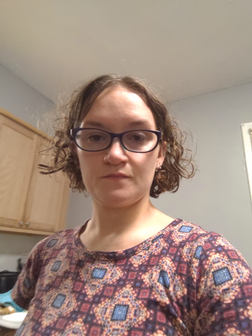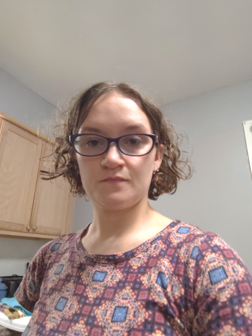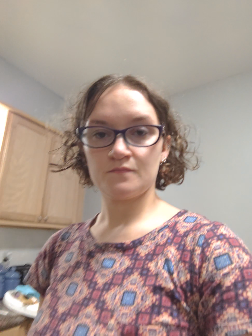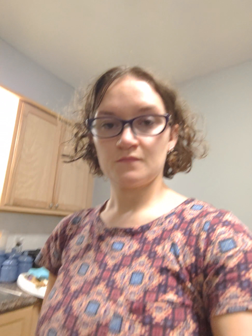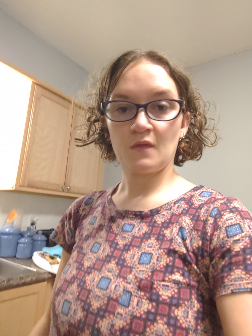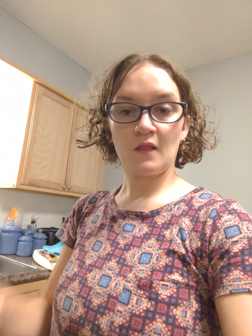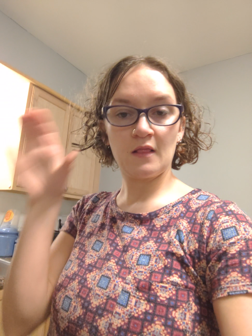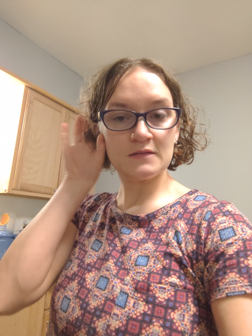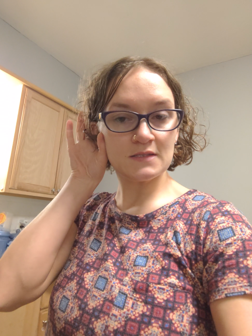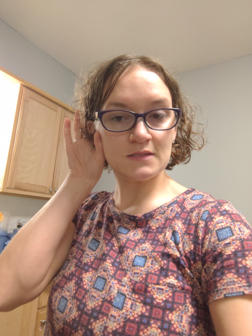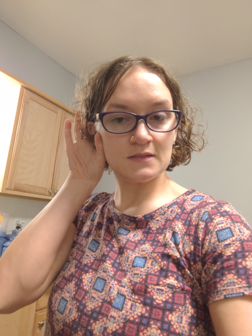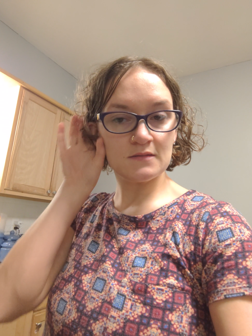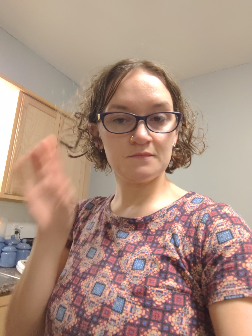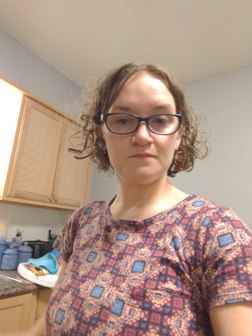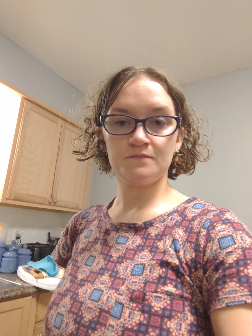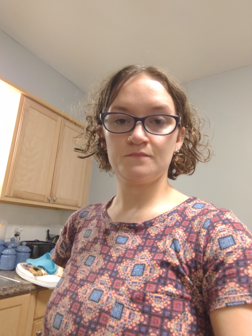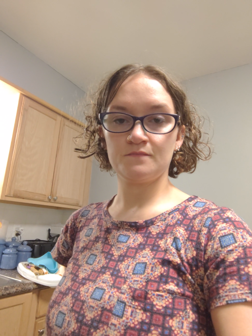listen